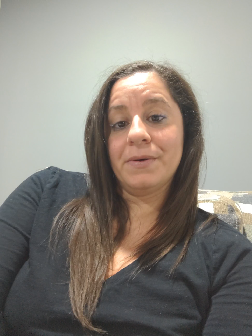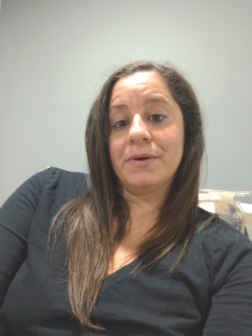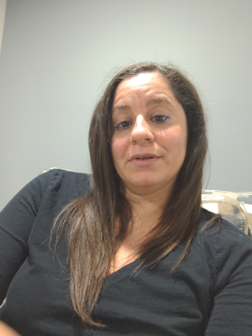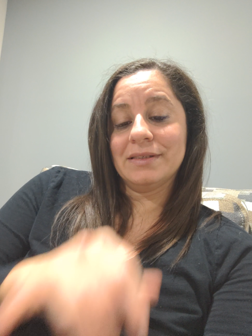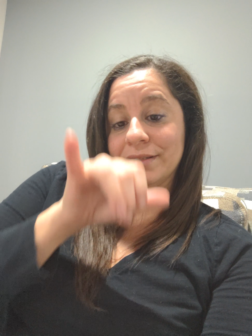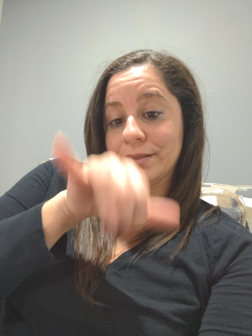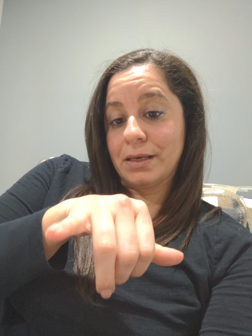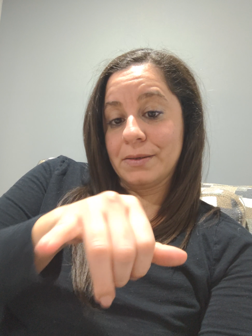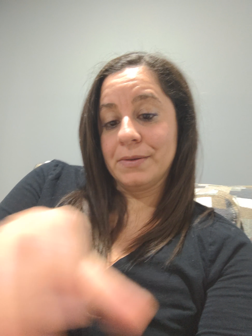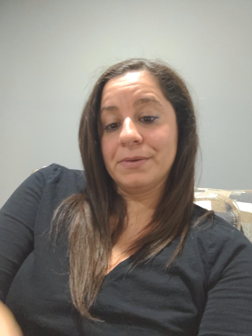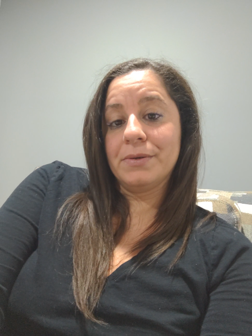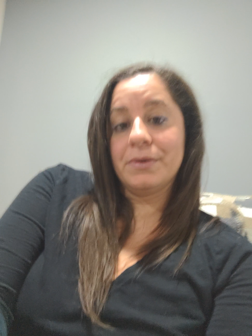stay